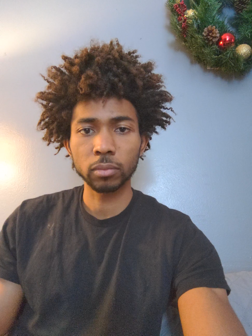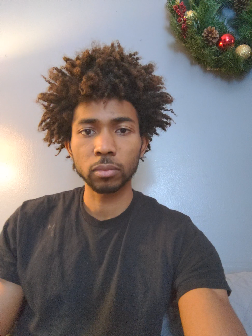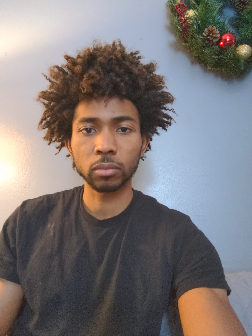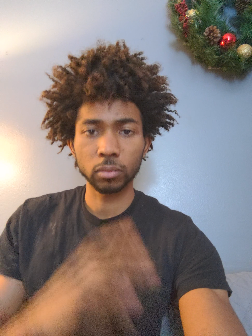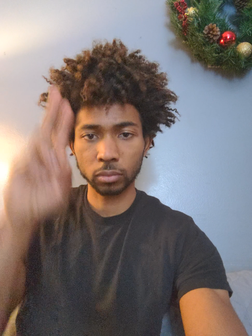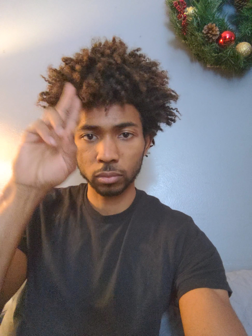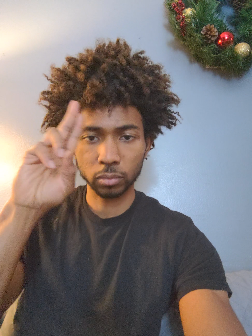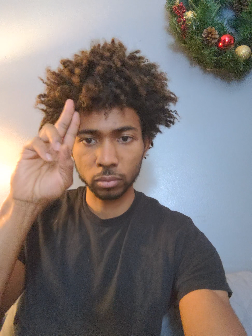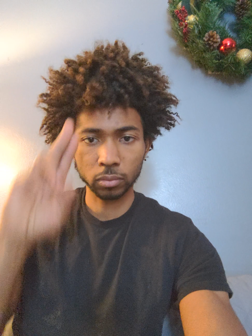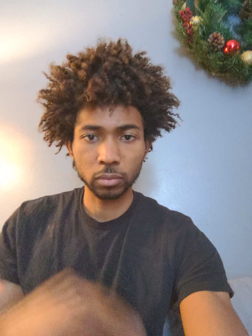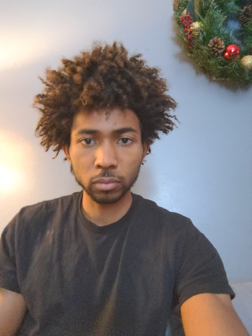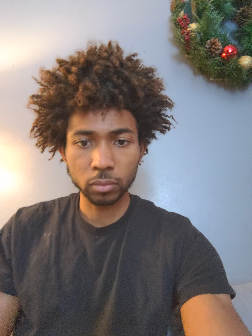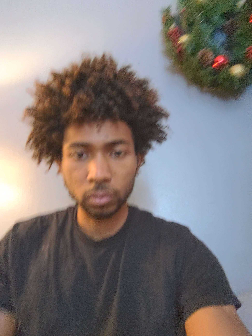uncle